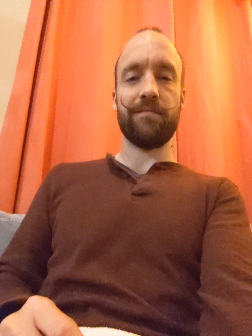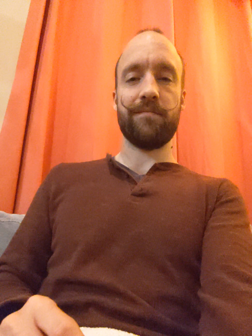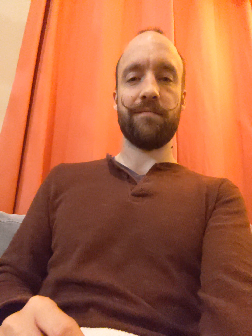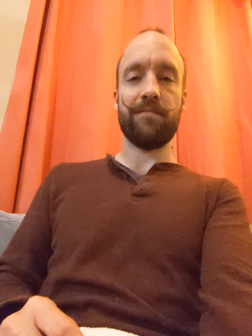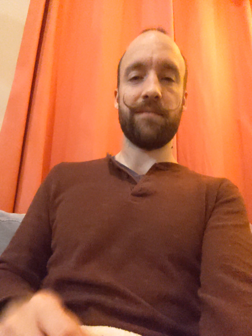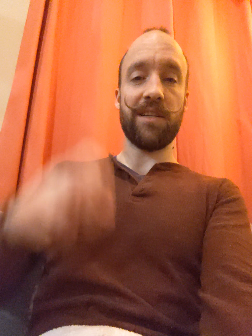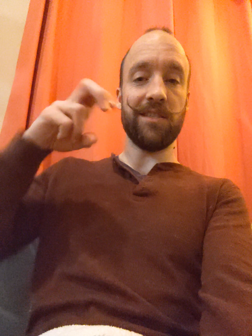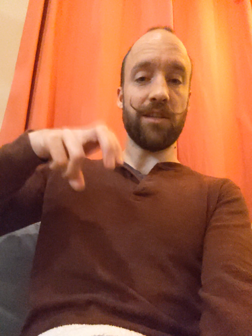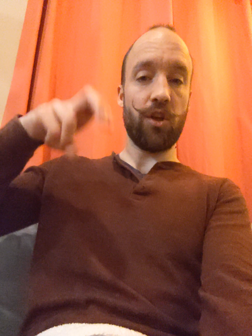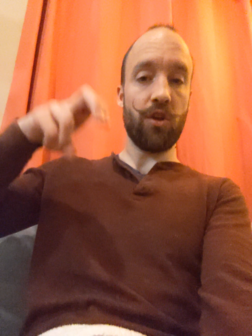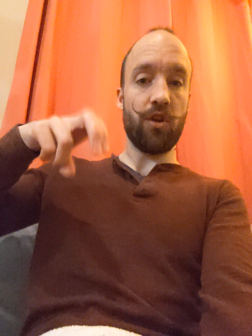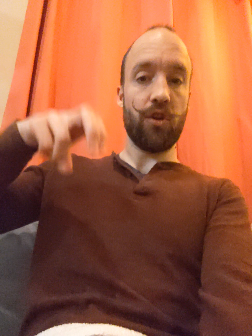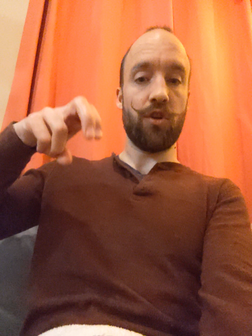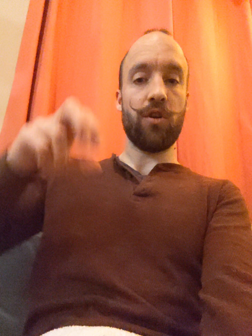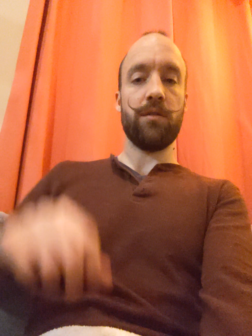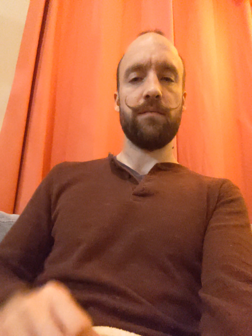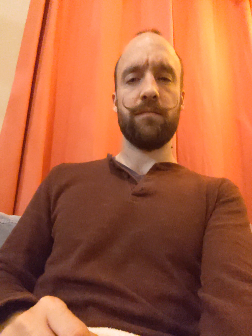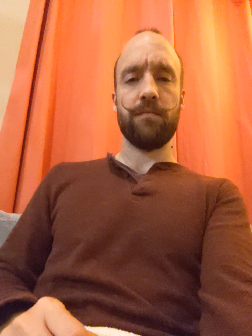chair